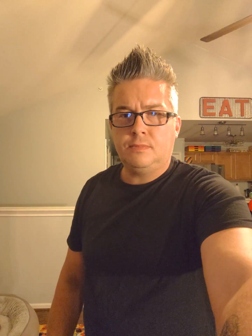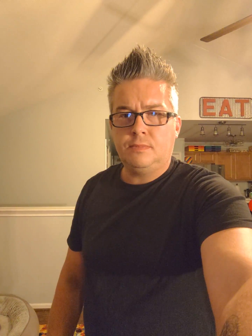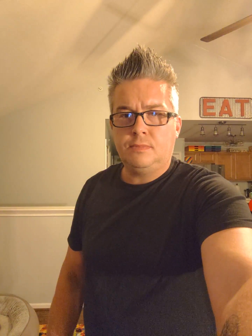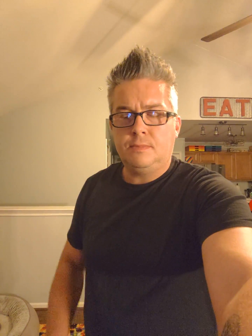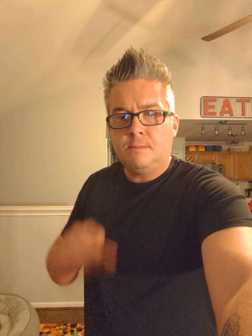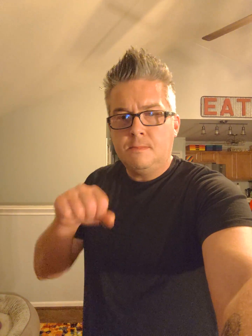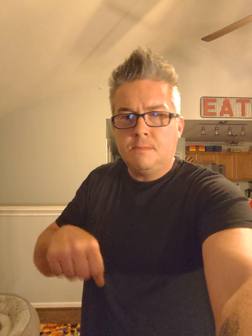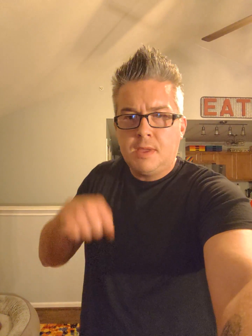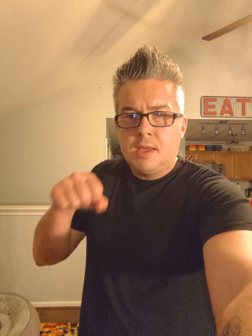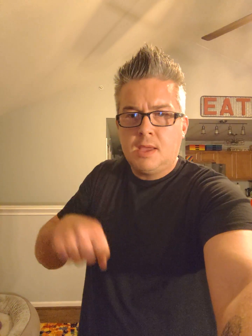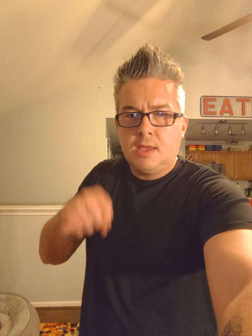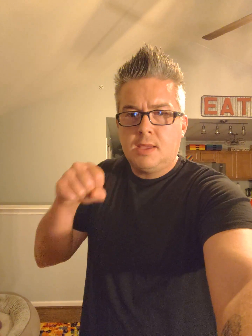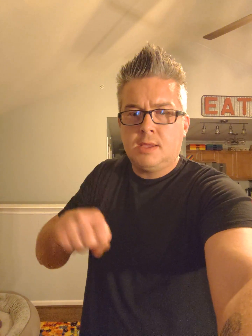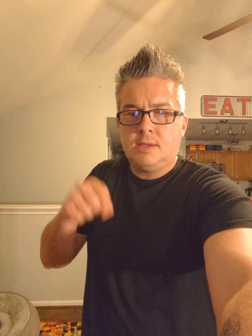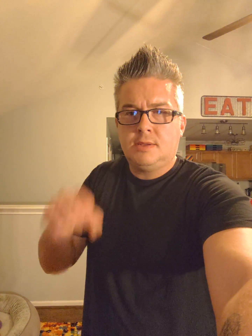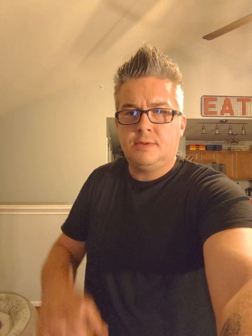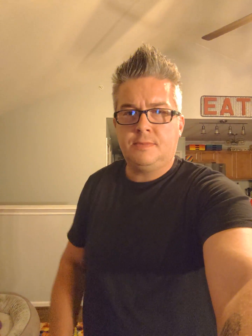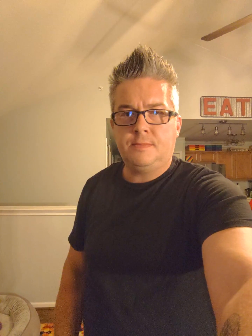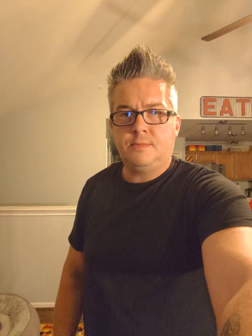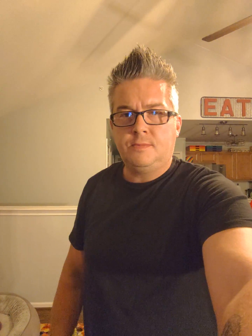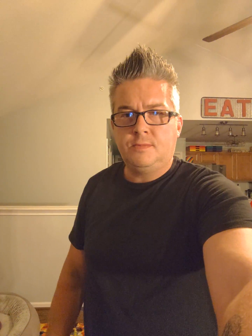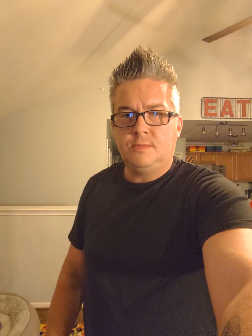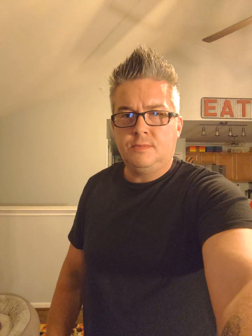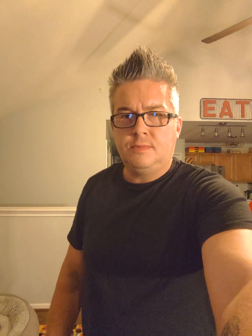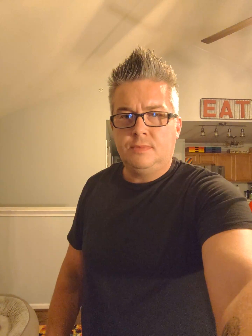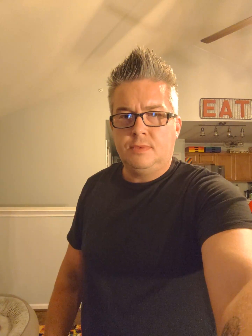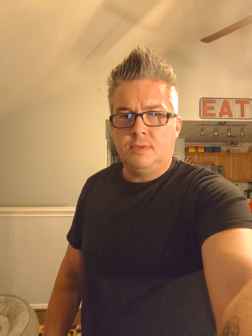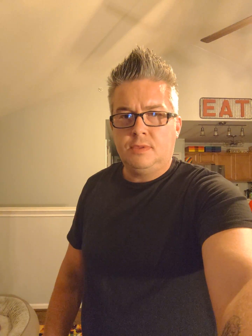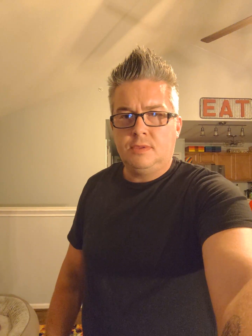bicycle